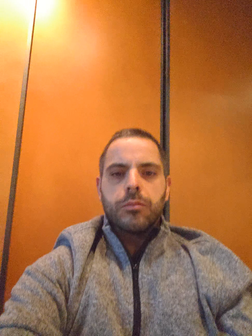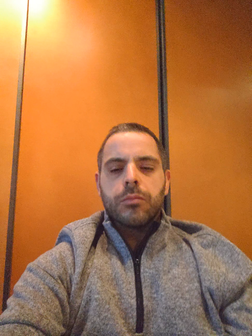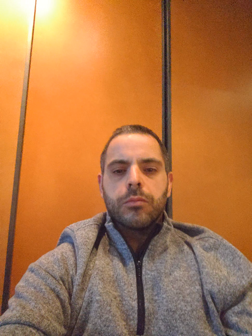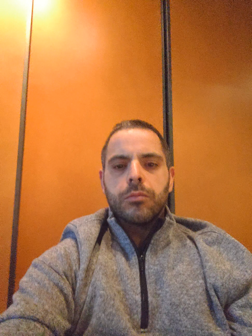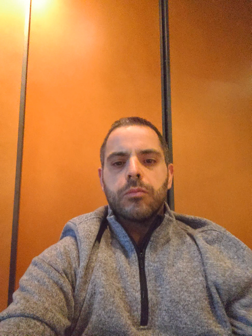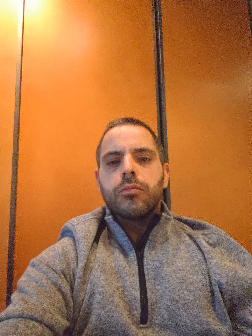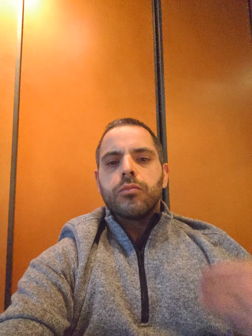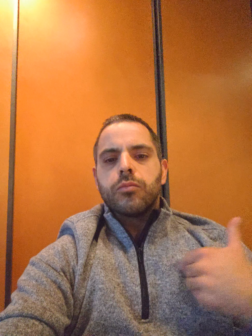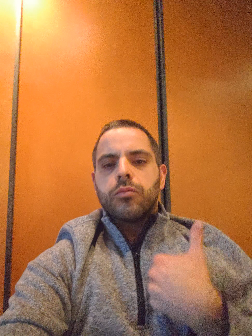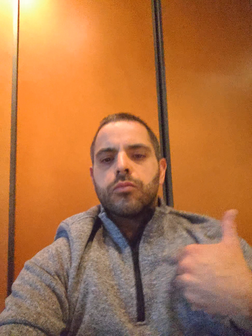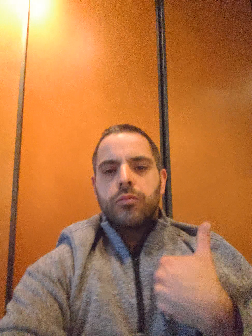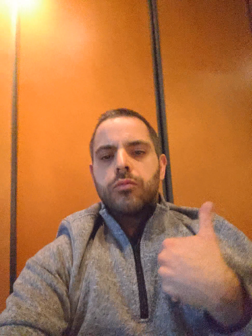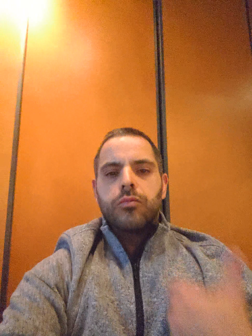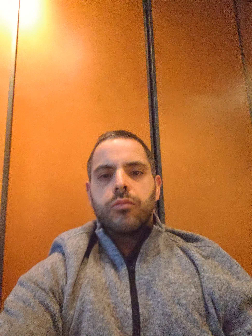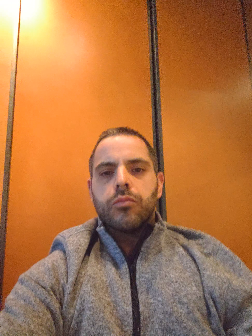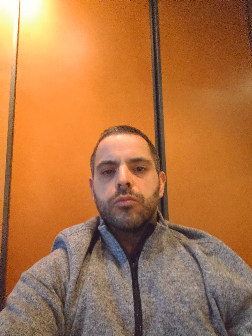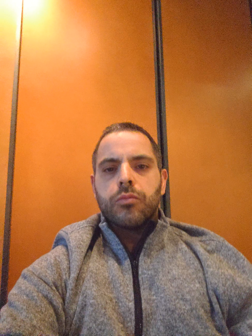animal